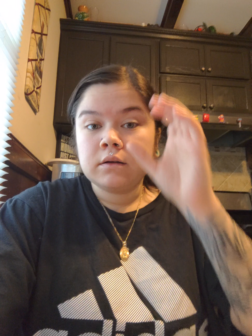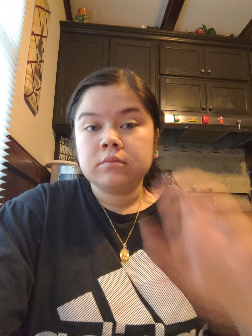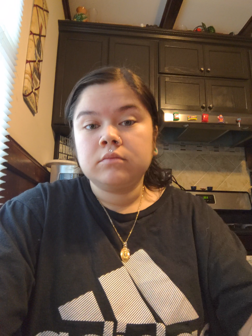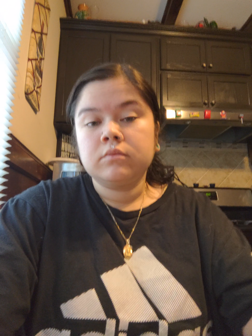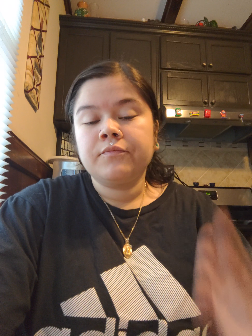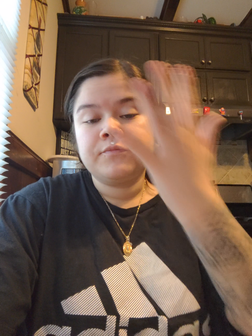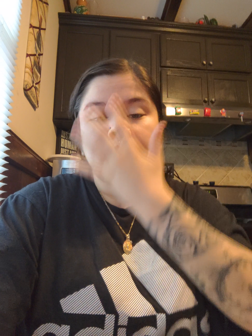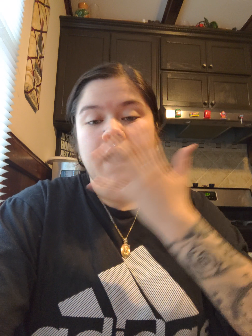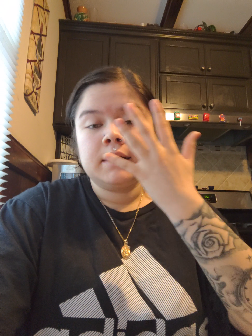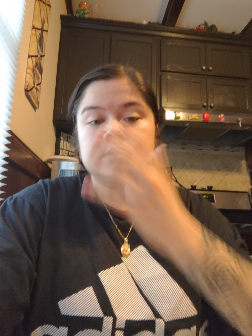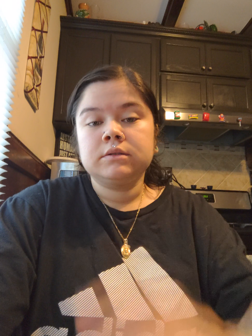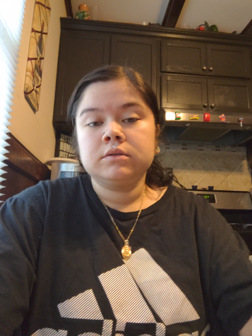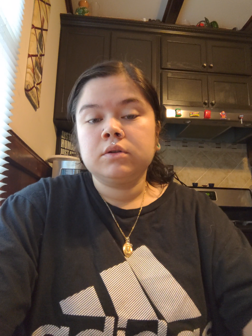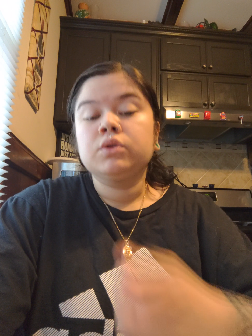face